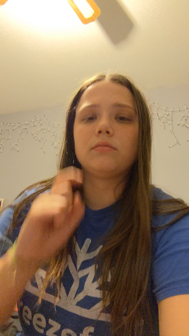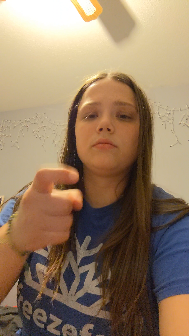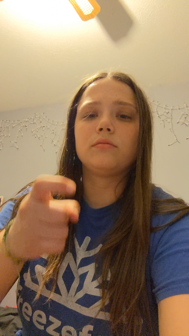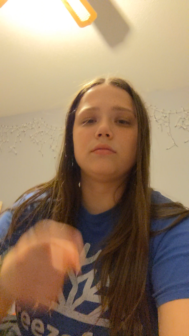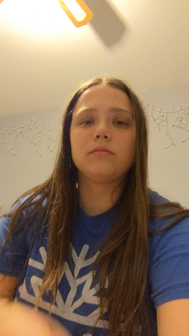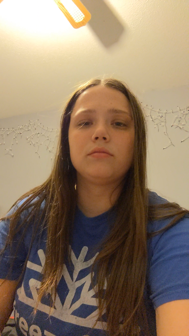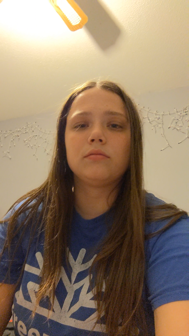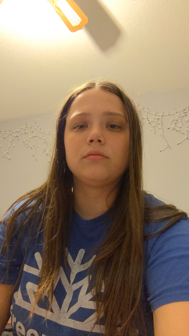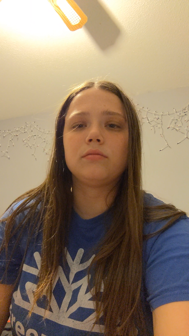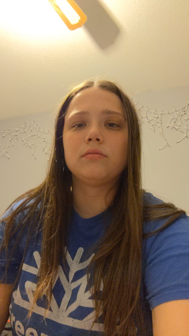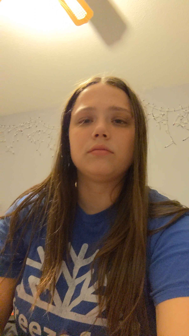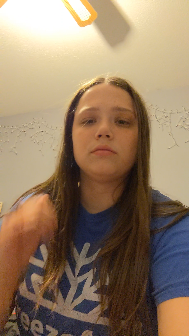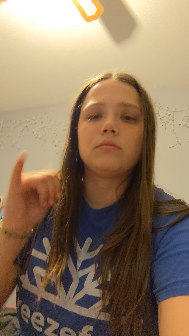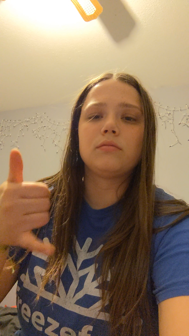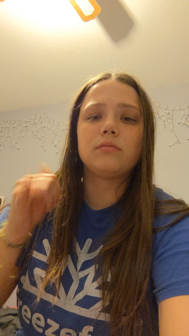rocking chair